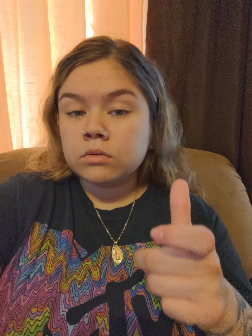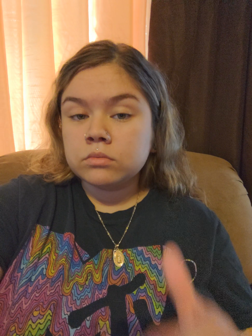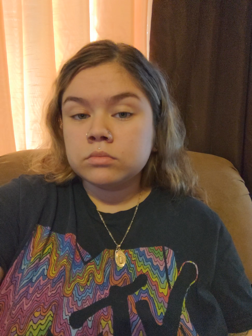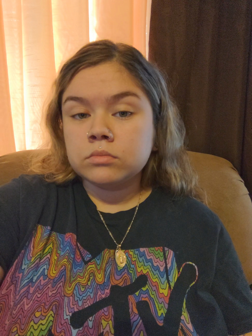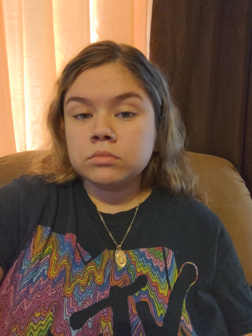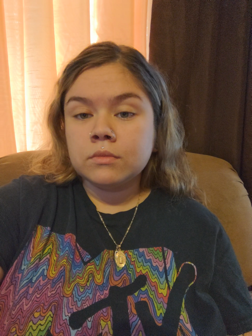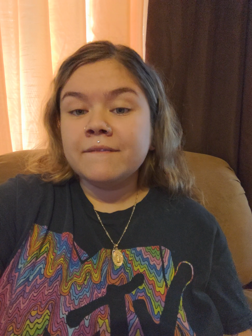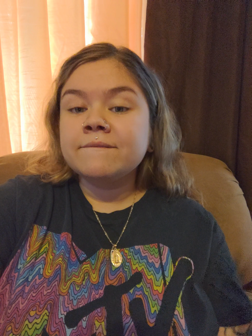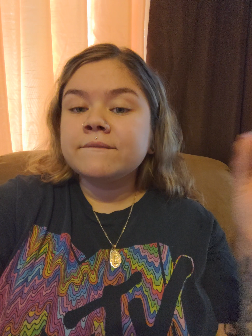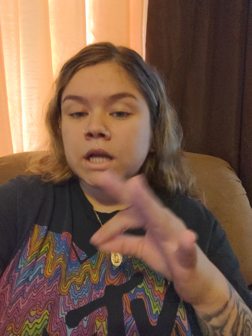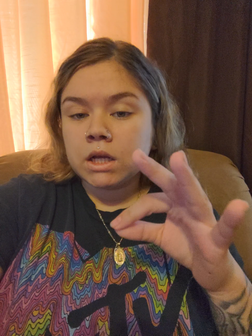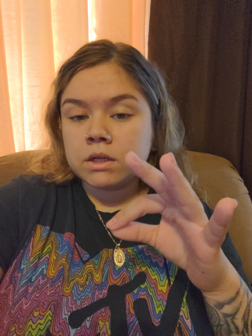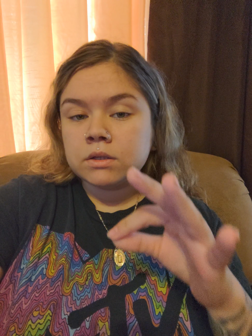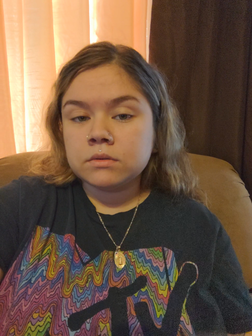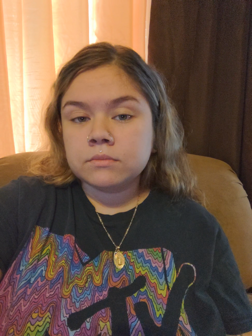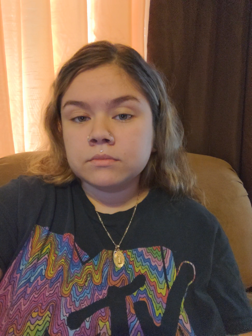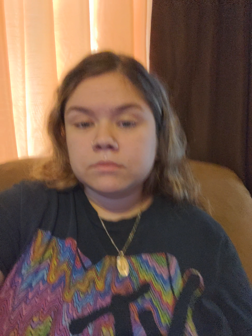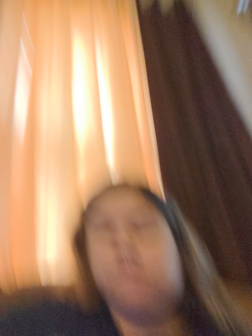fit